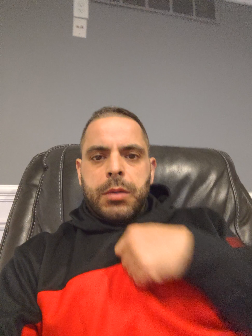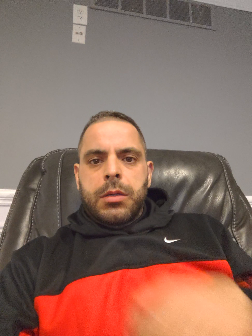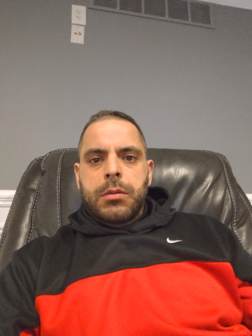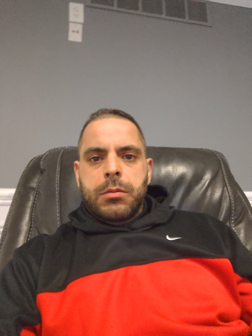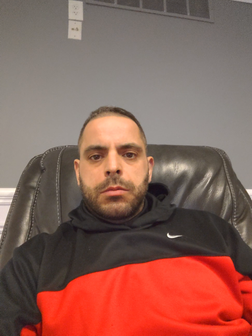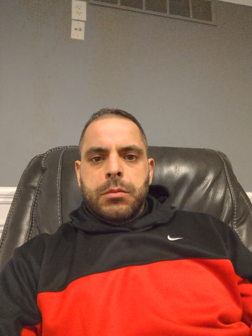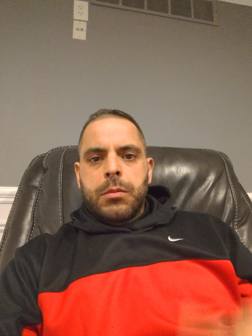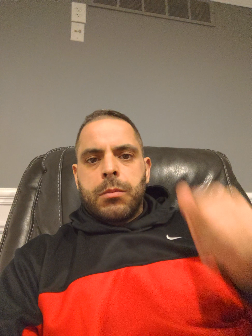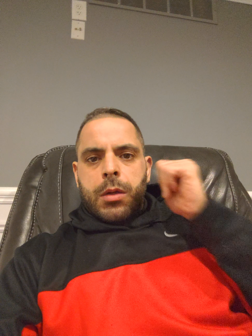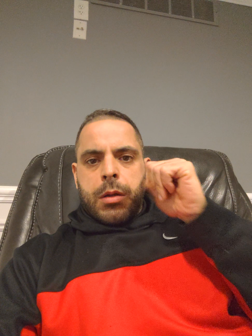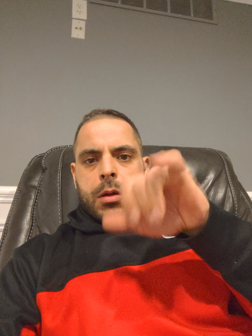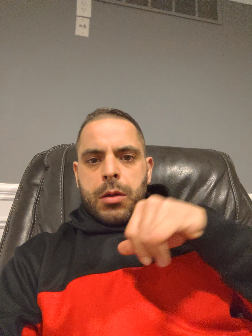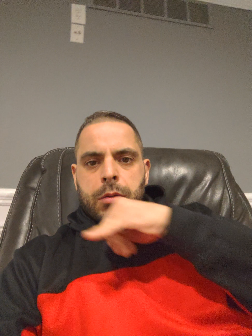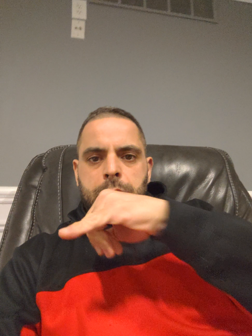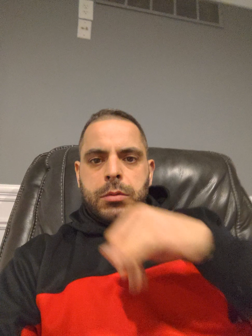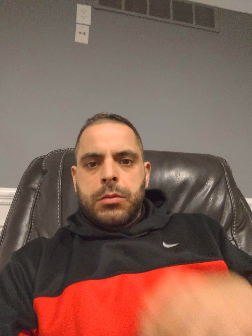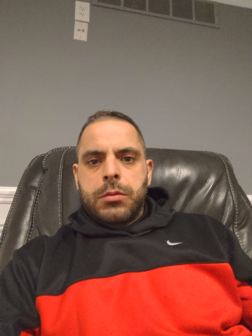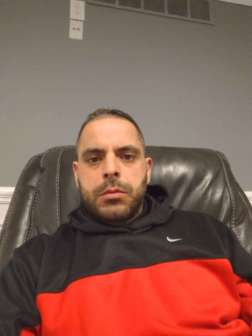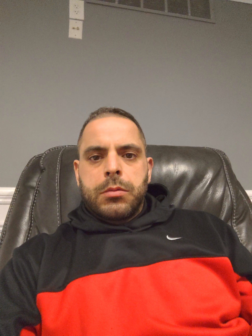backyard